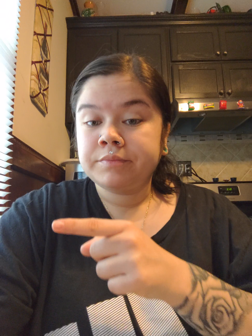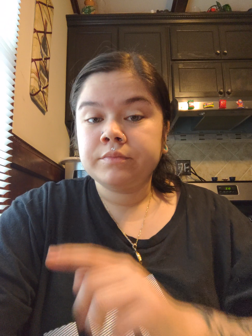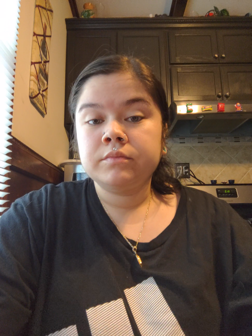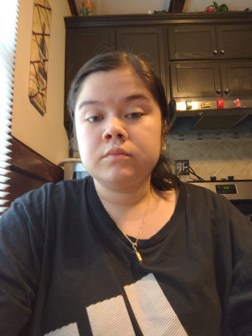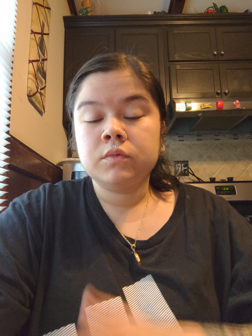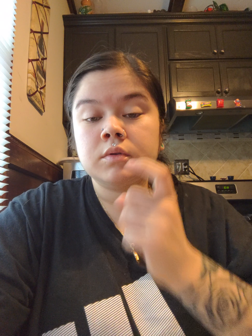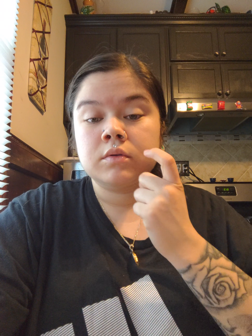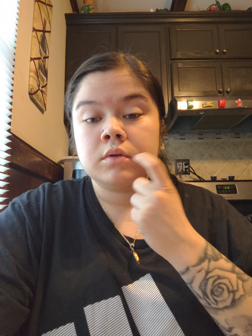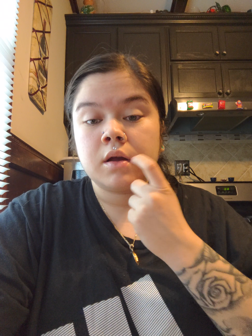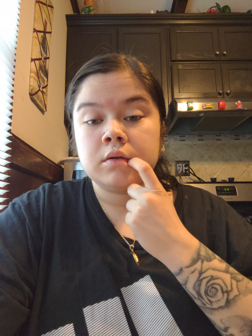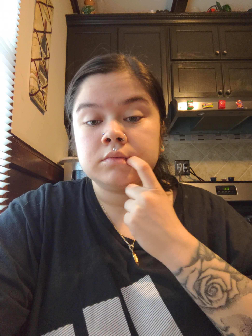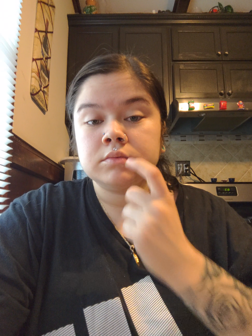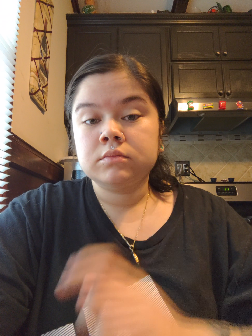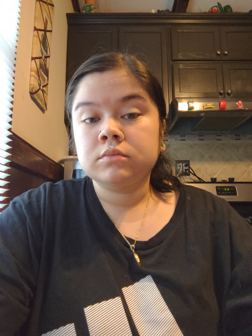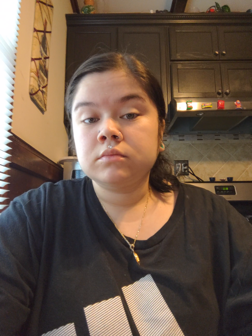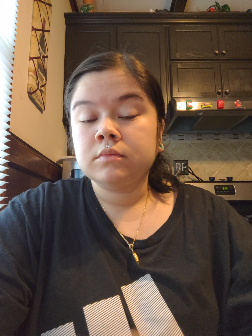window